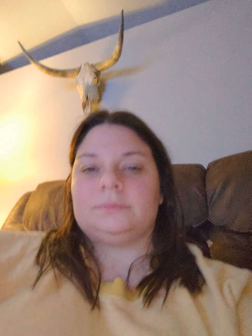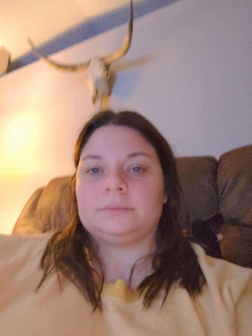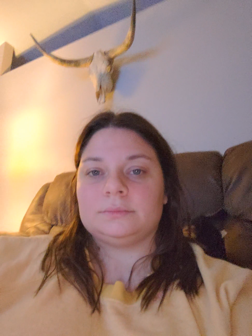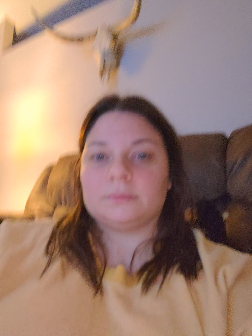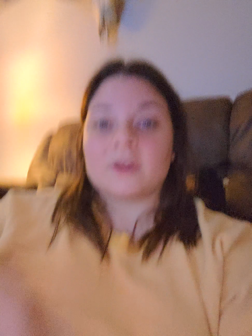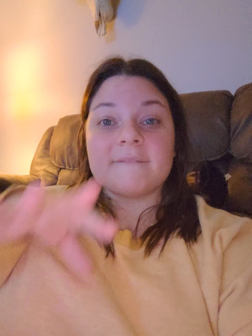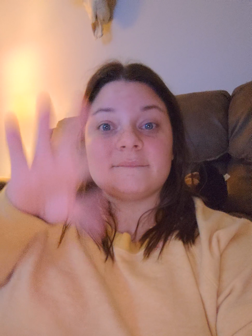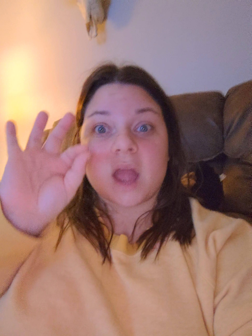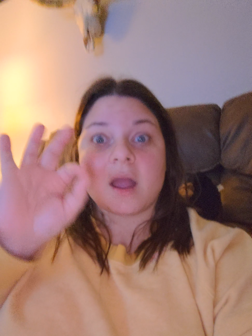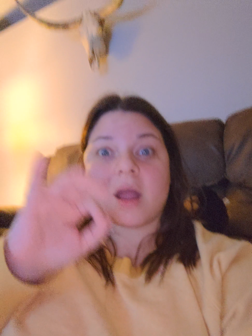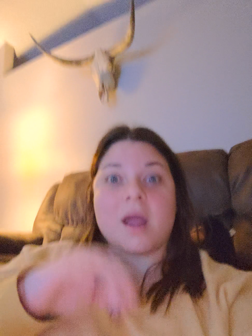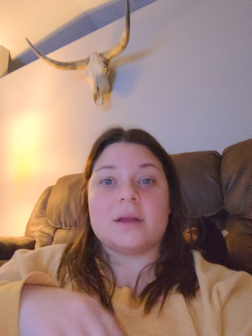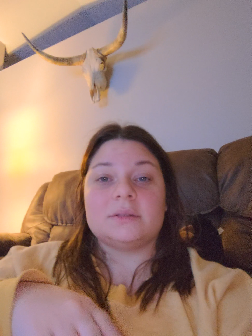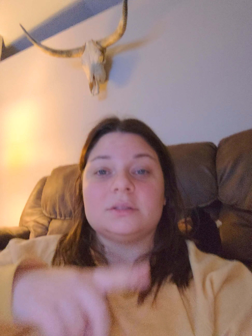find